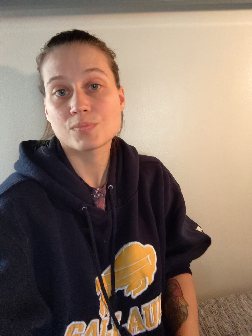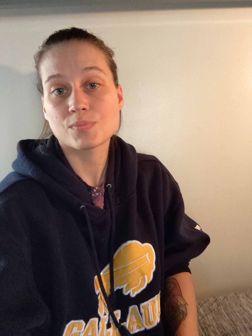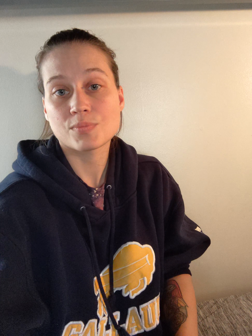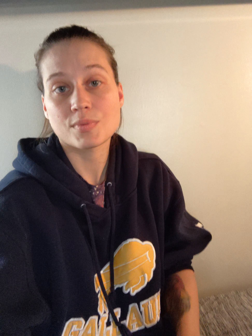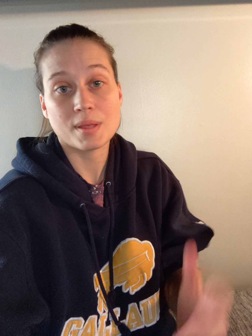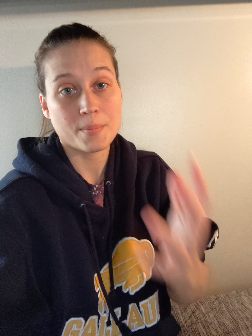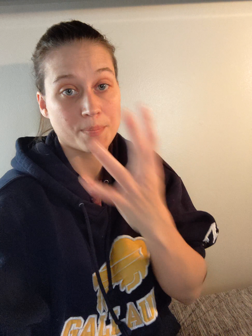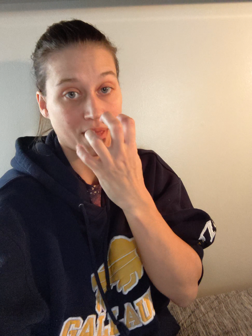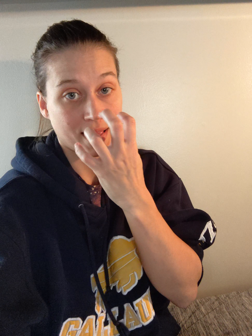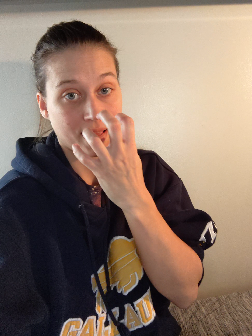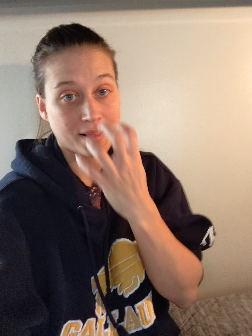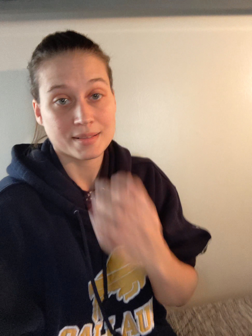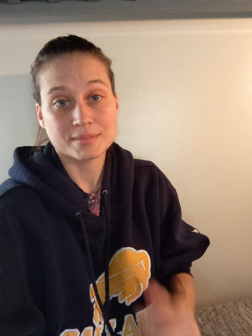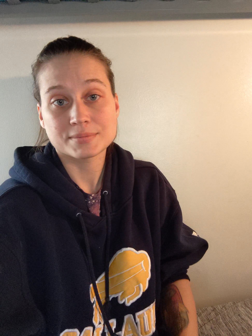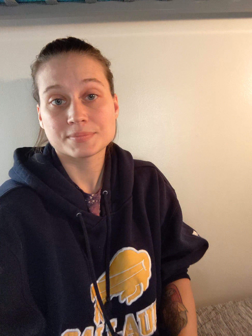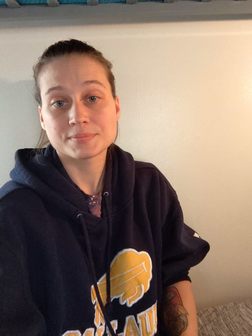mad